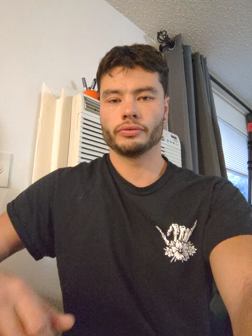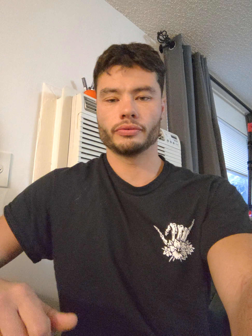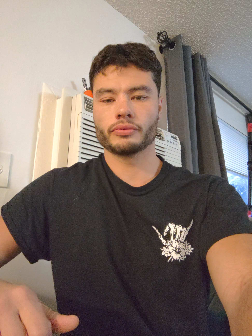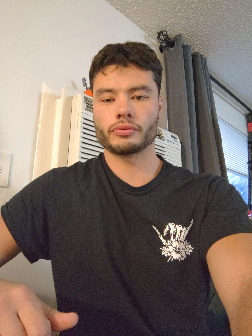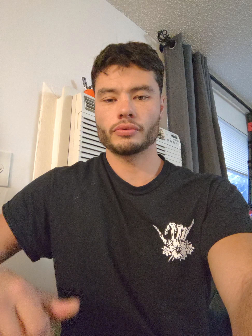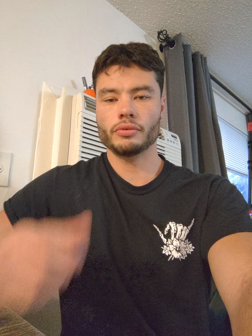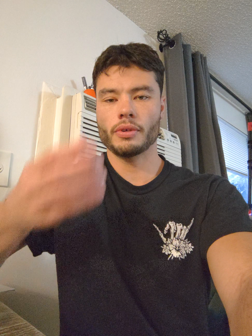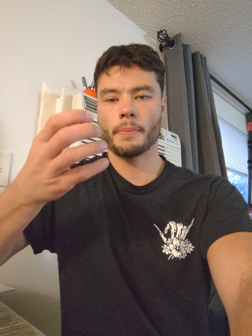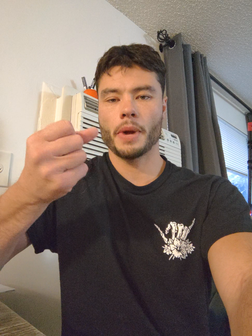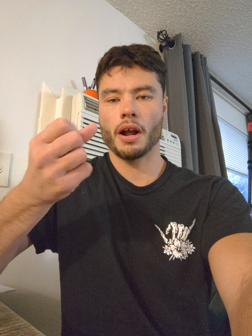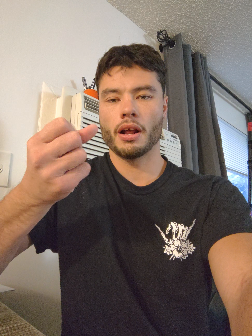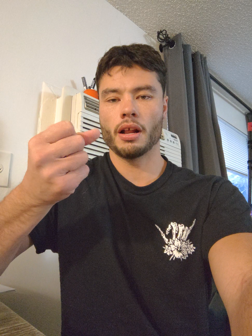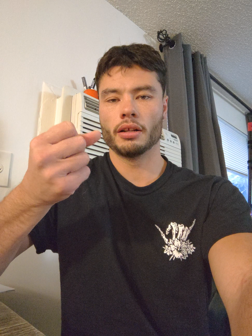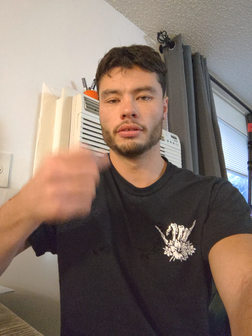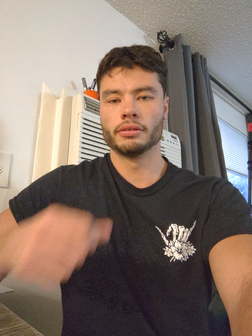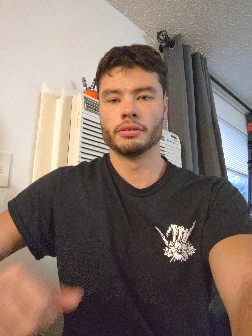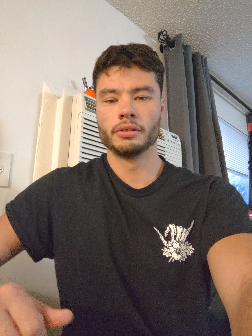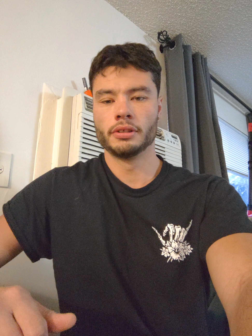milk